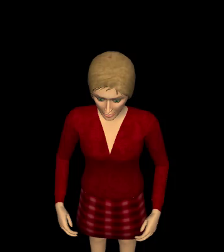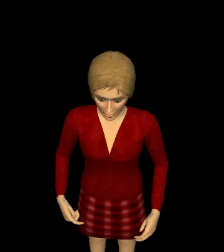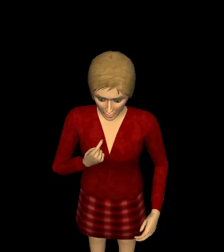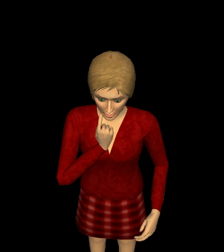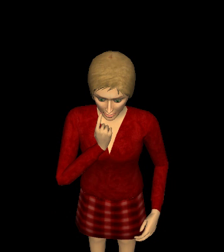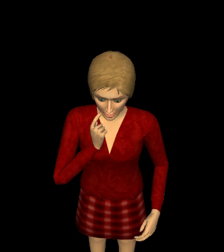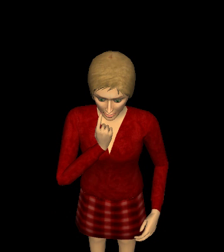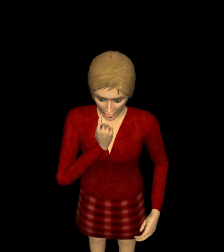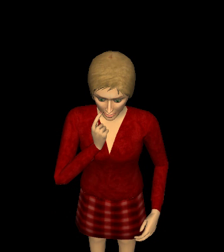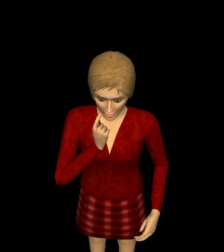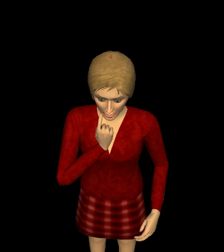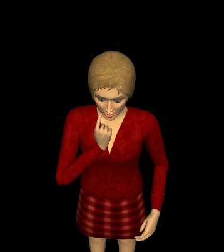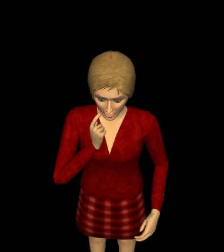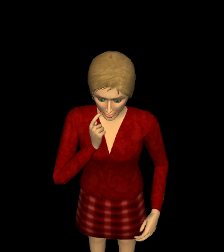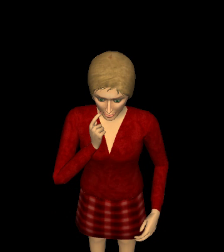سكر